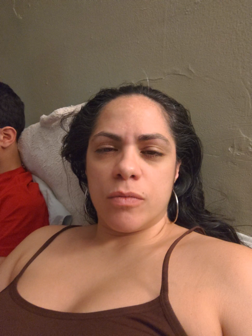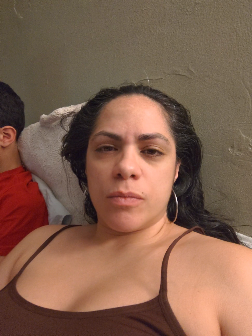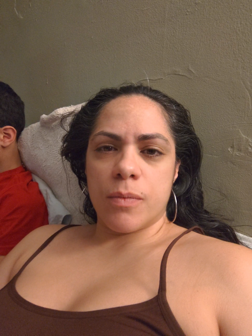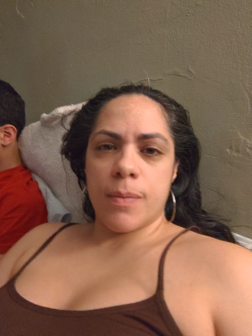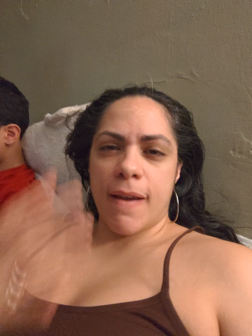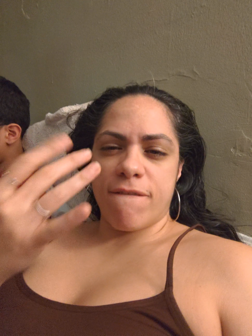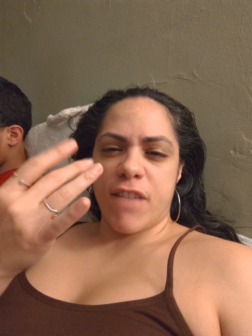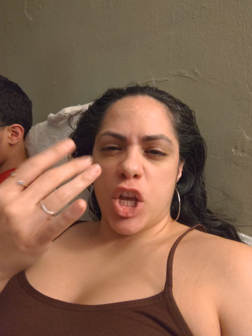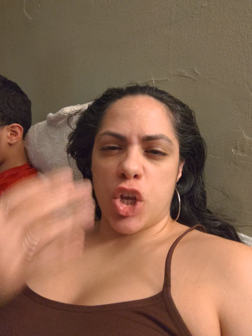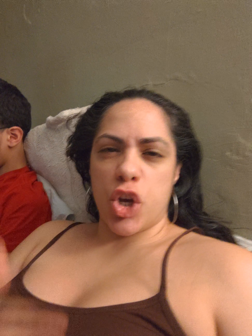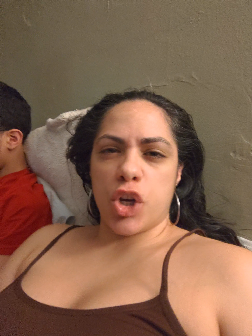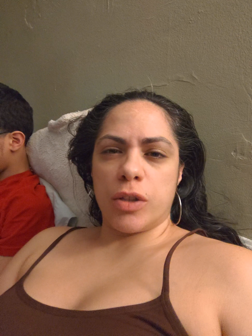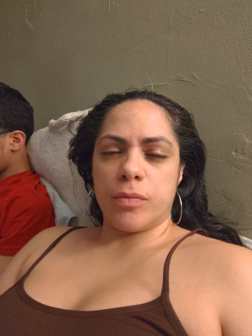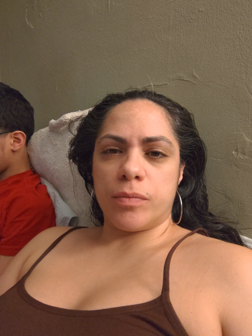finger